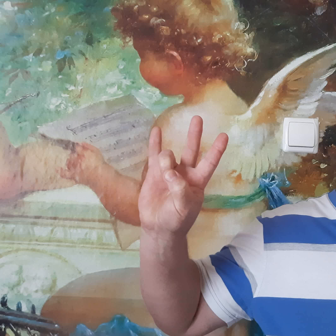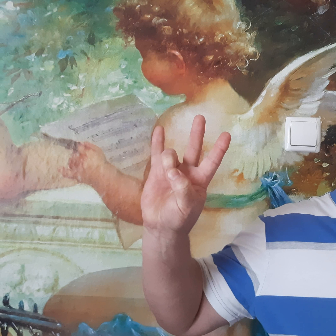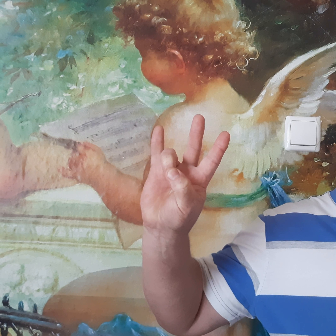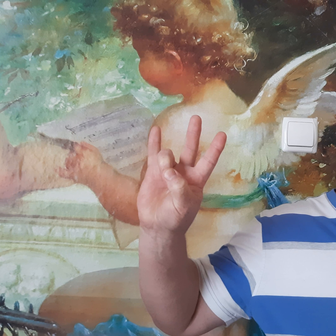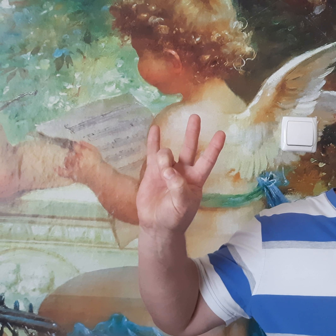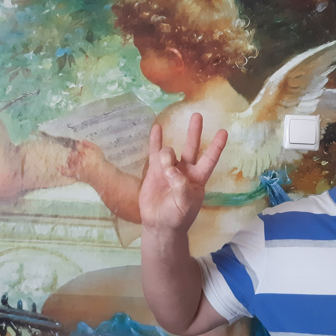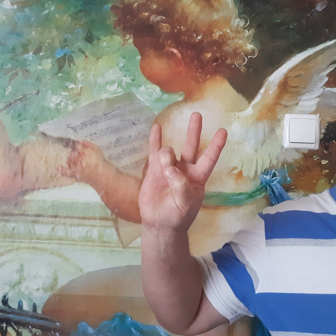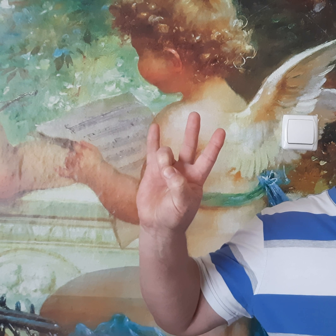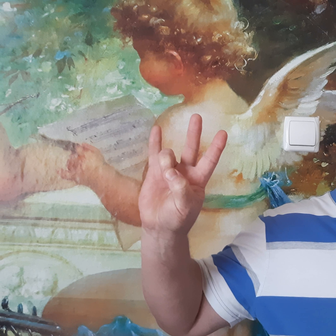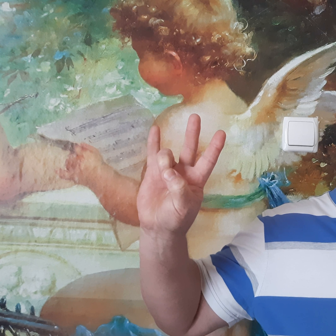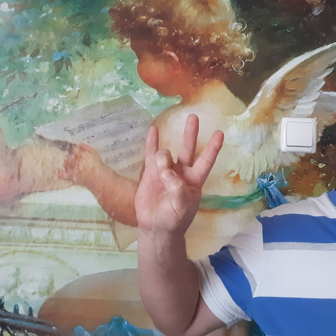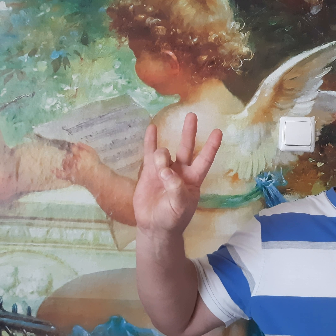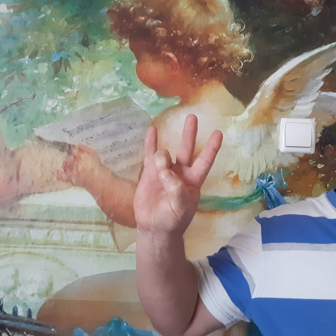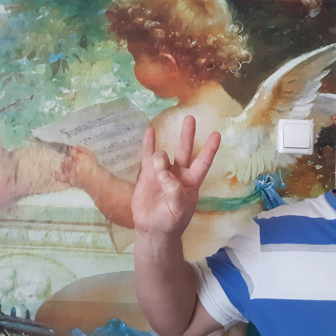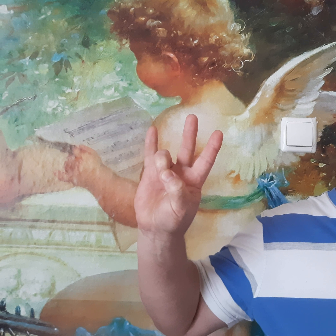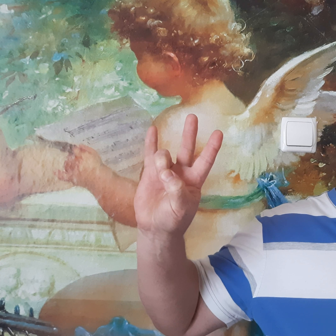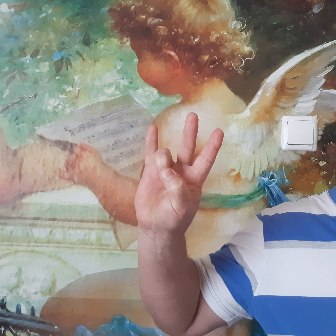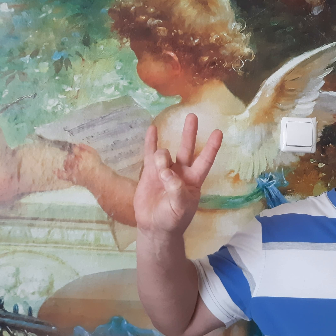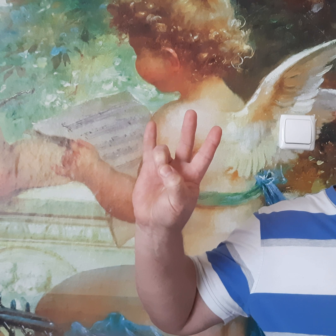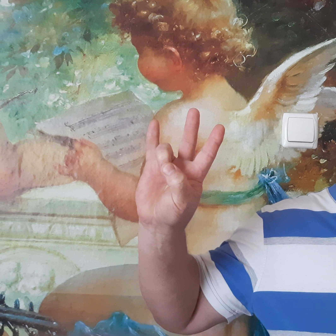Н